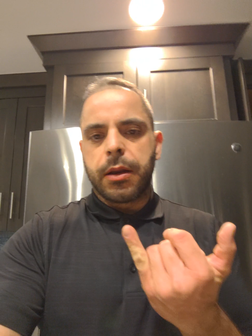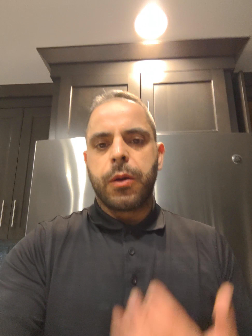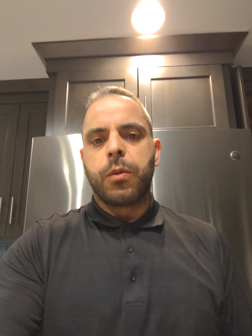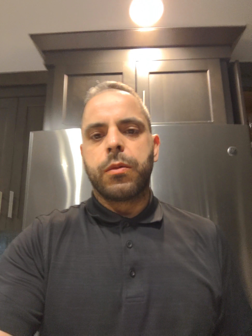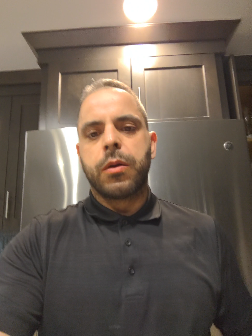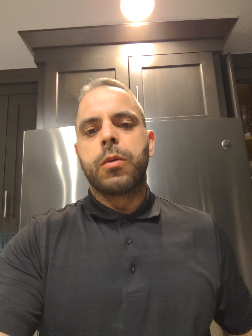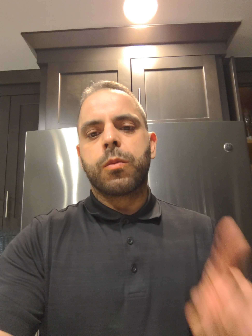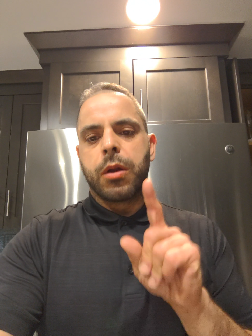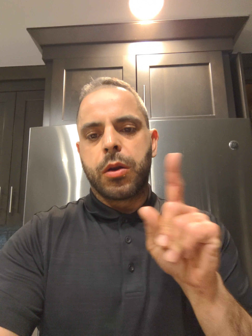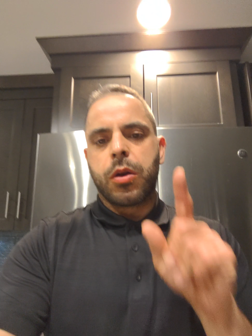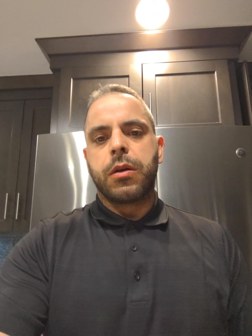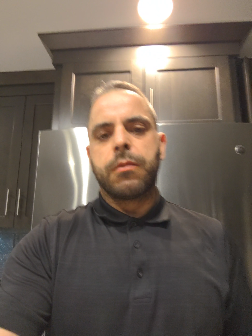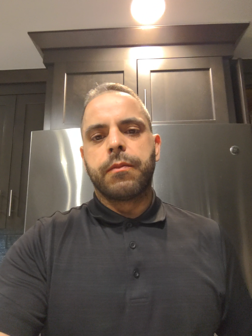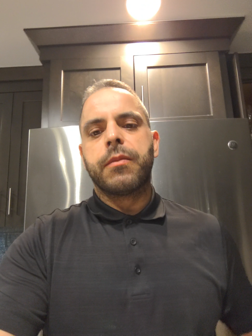where